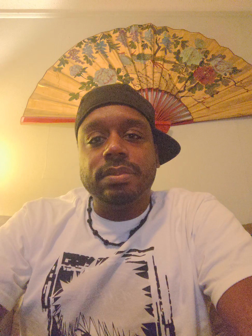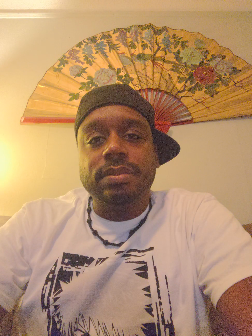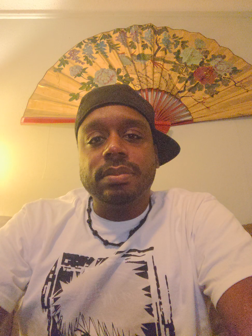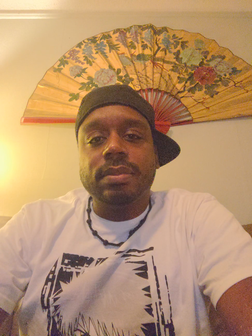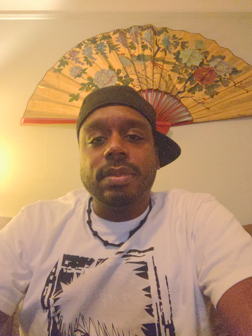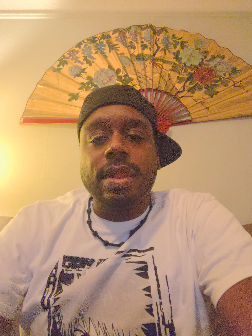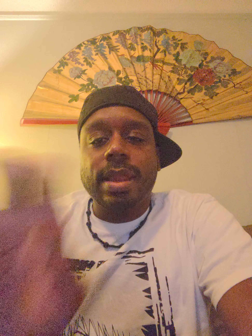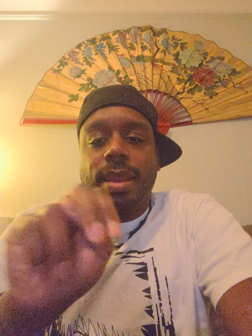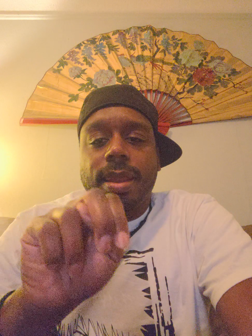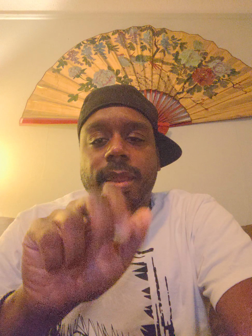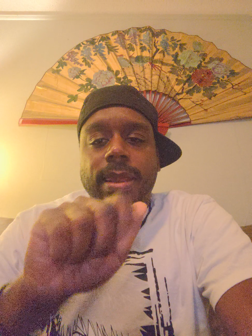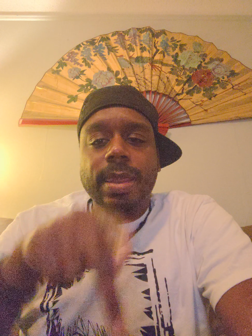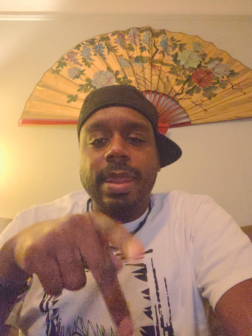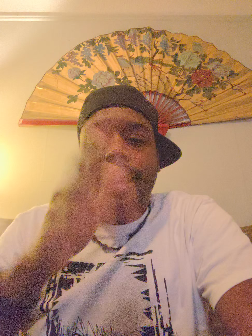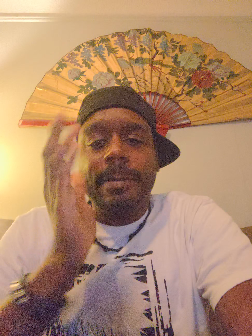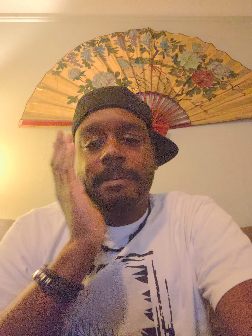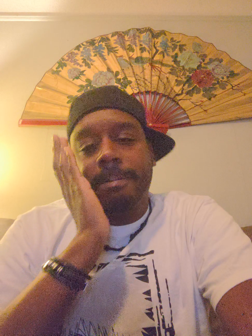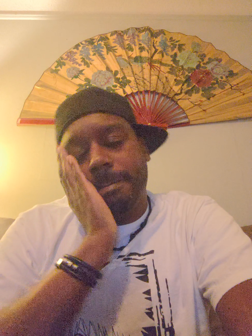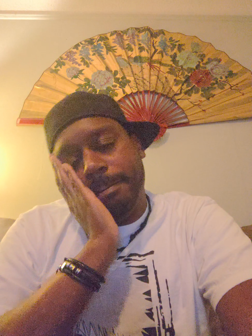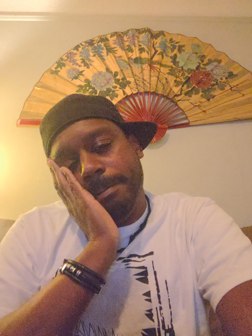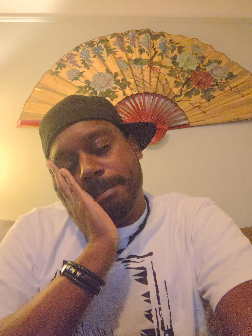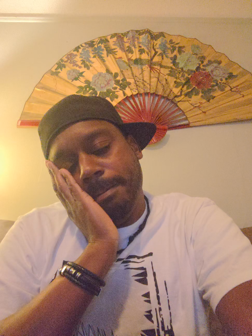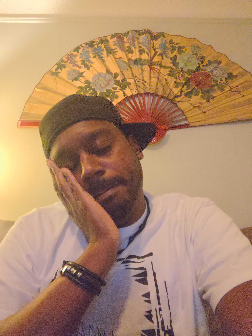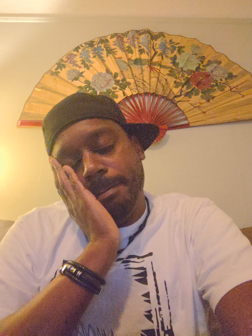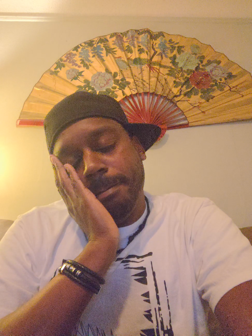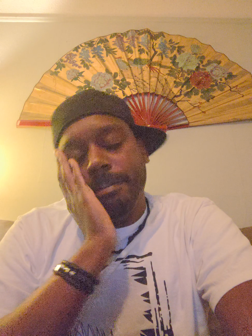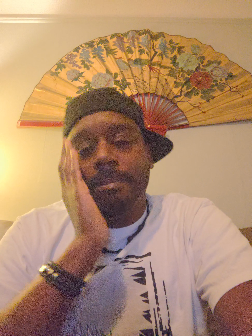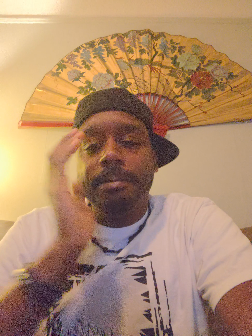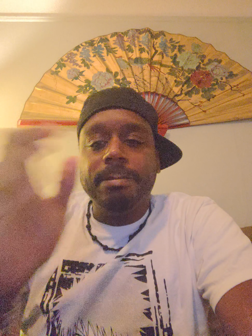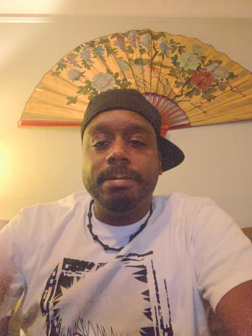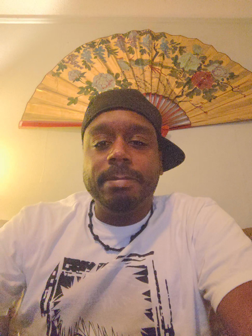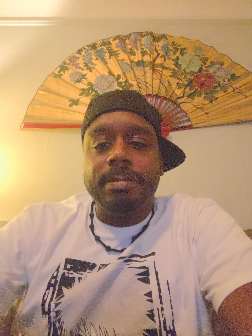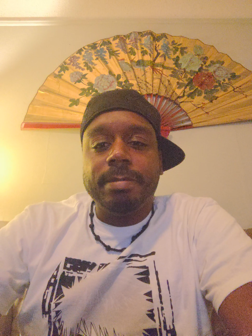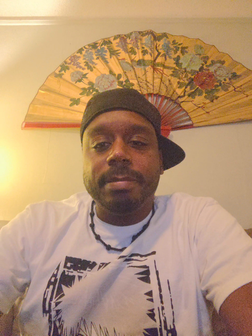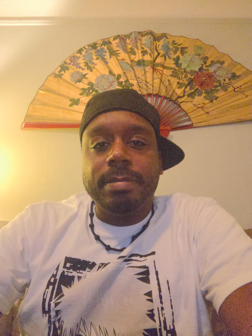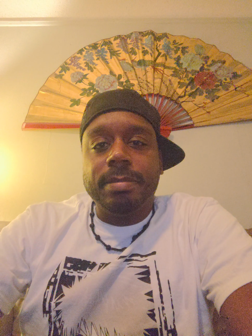nap